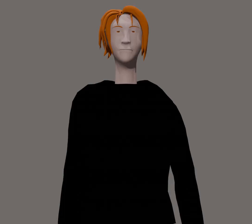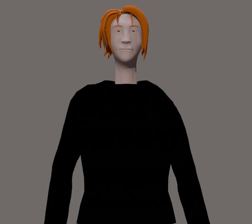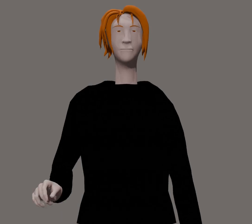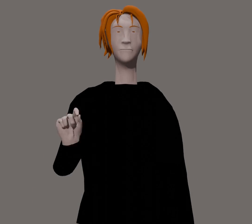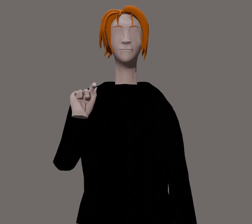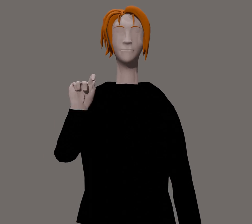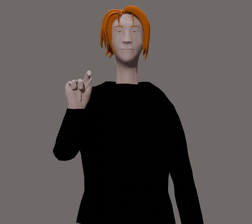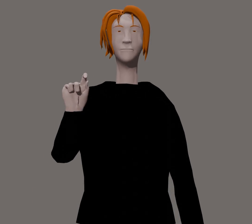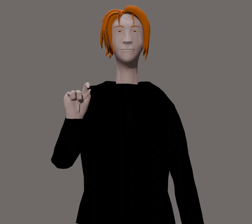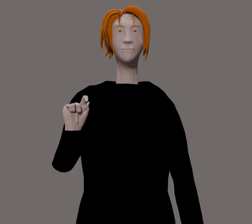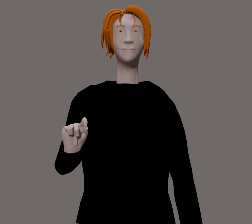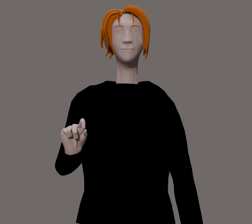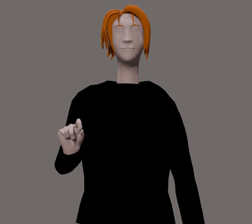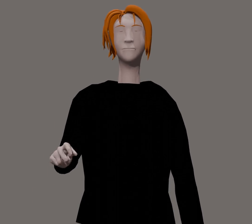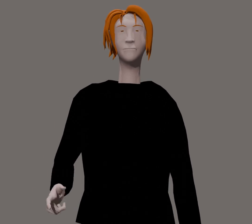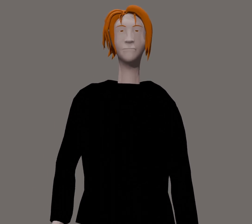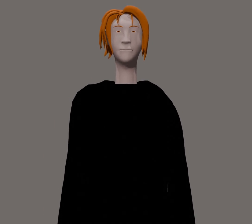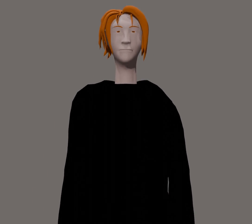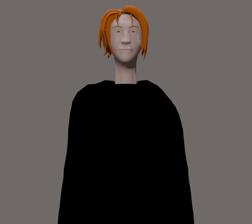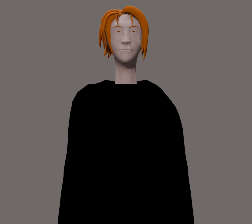Colon Puncuation